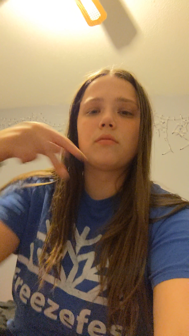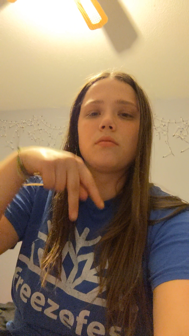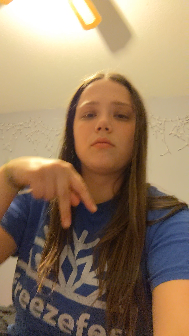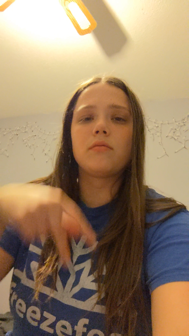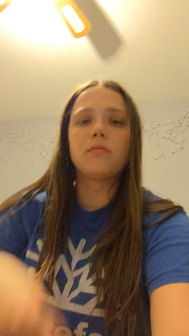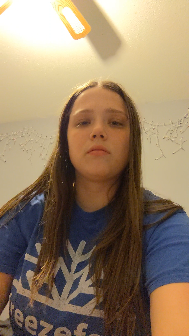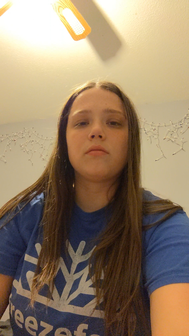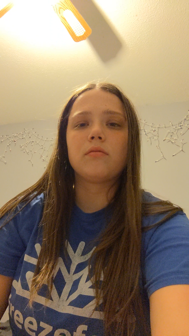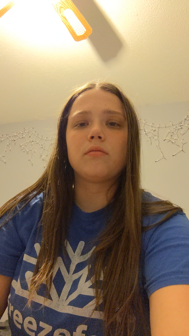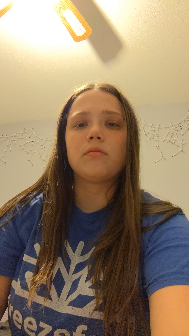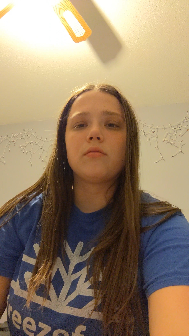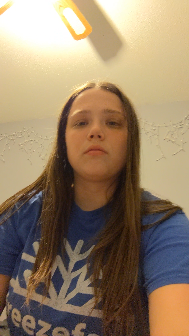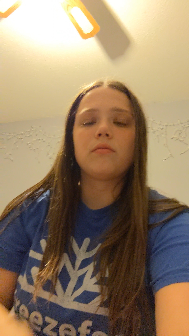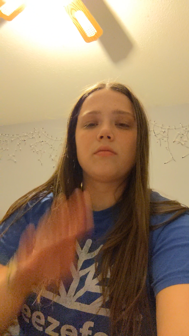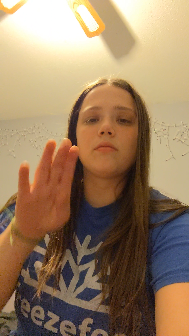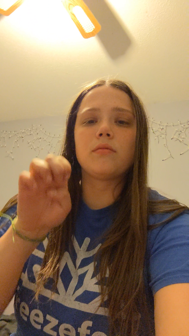be